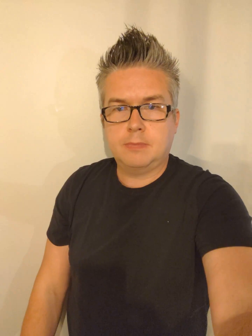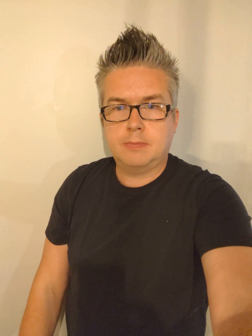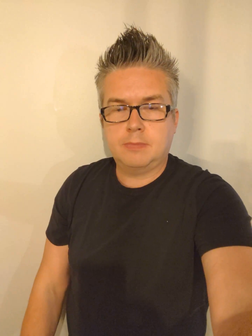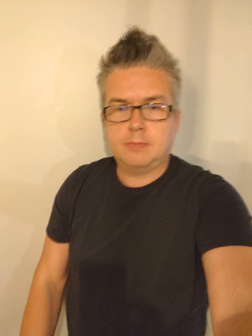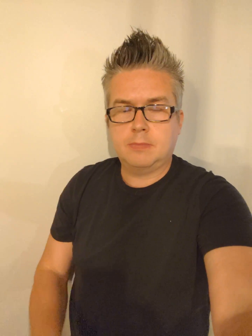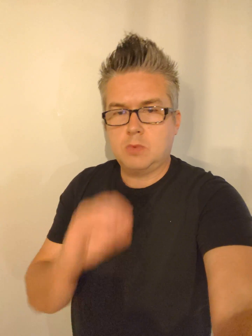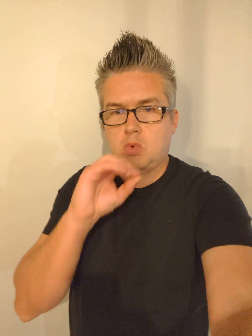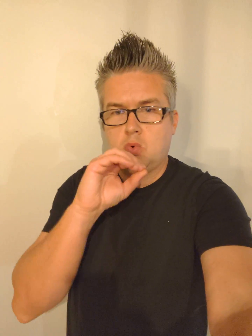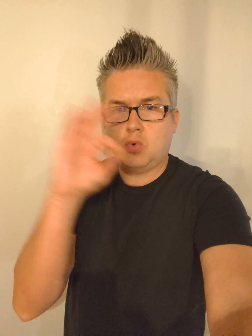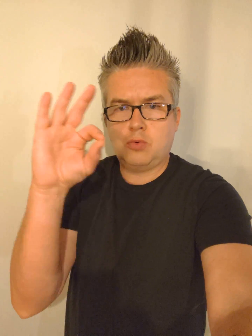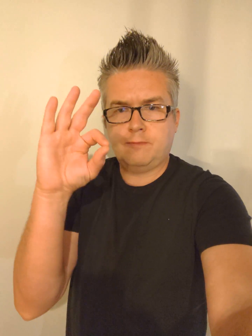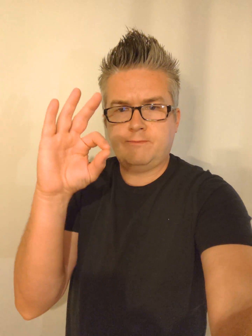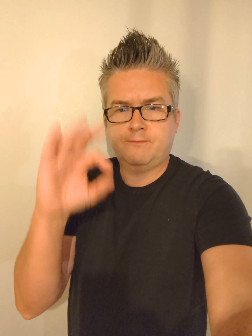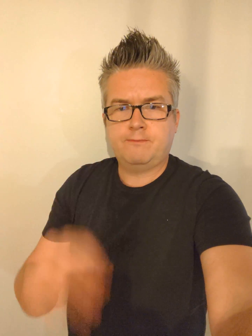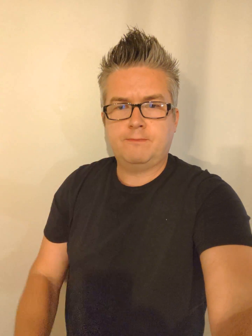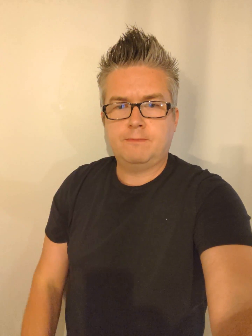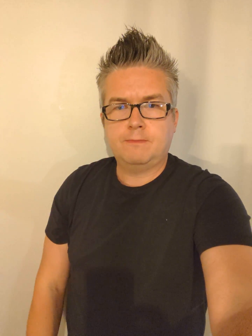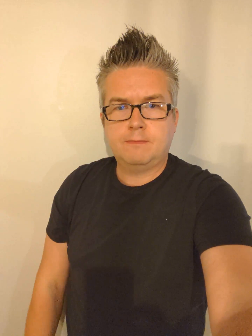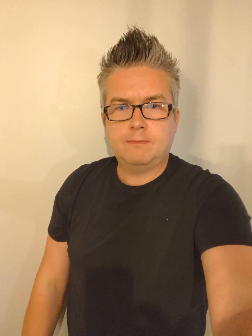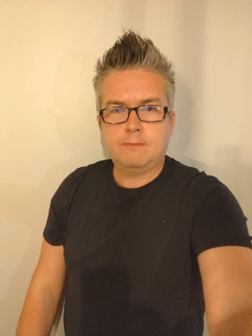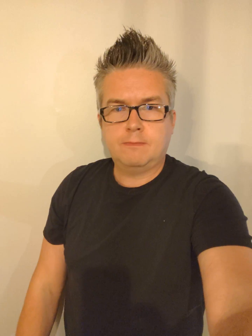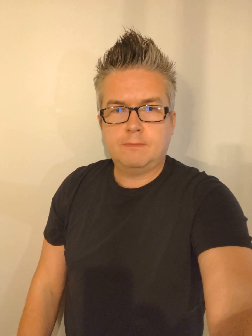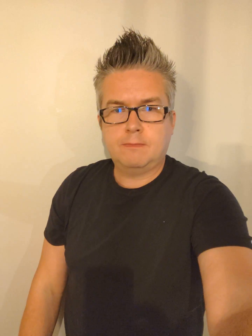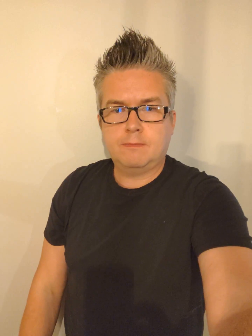off